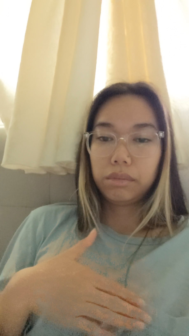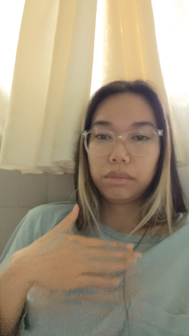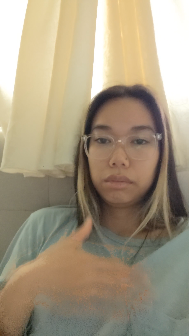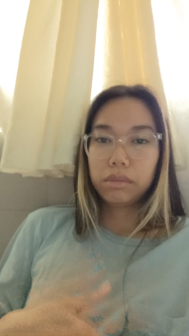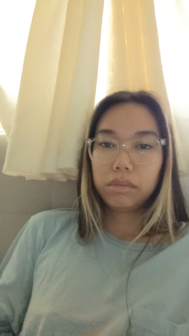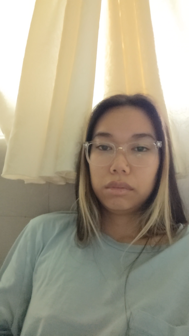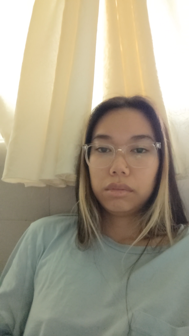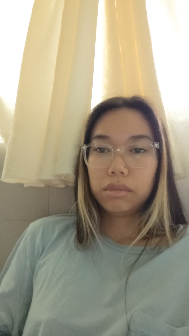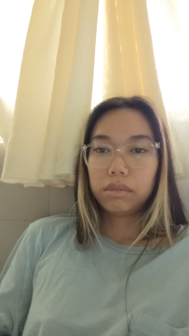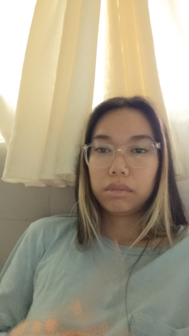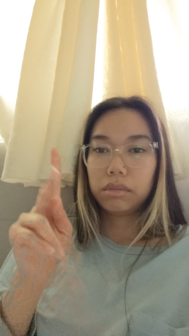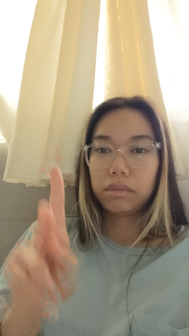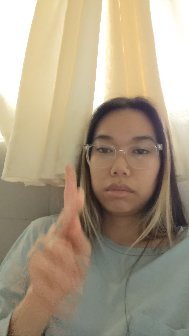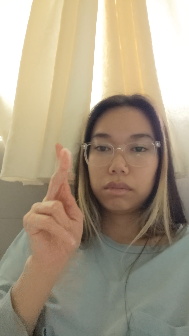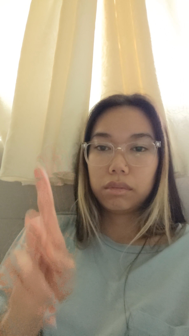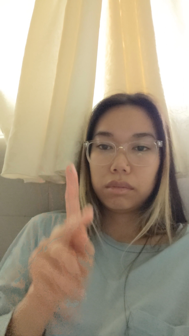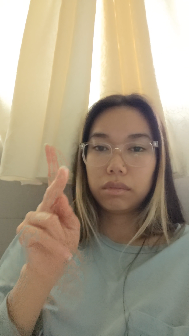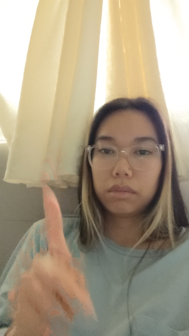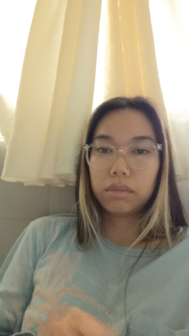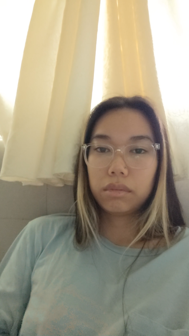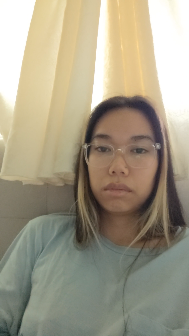people